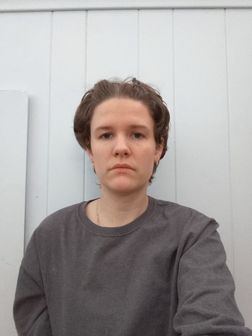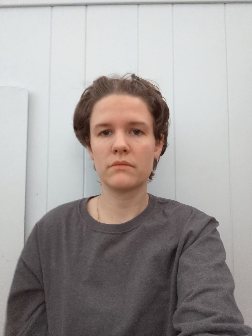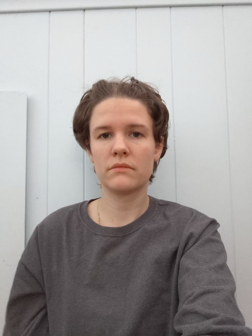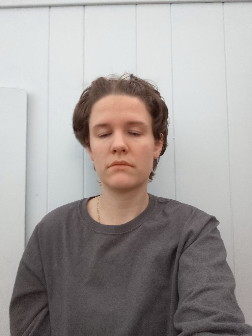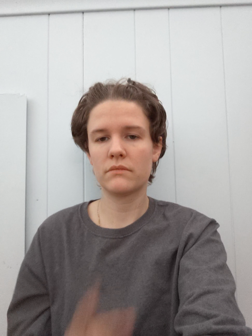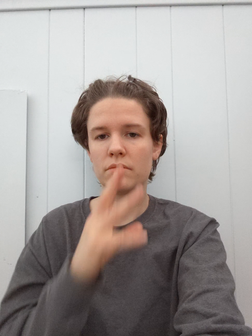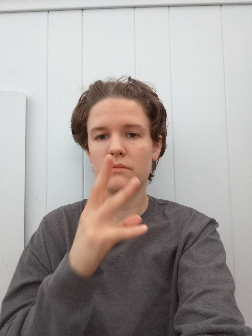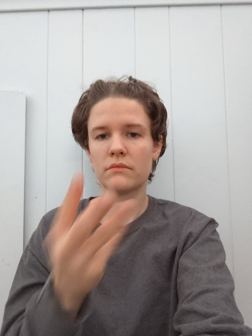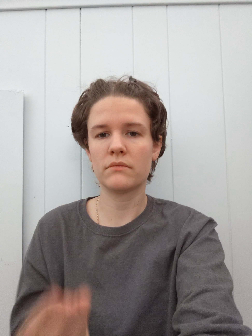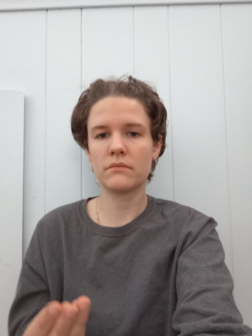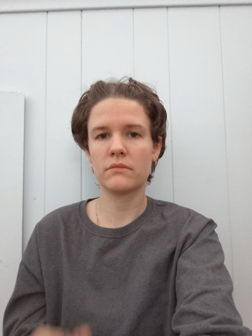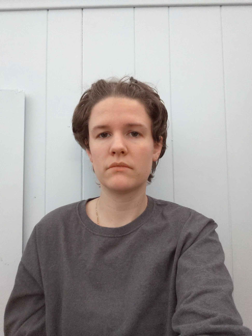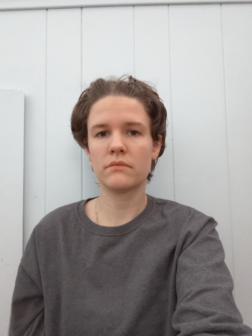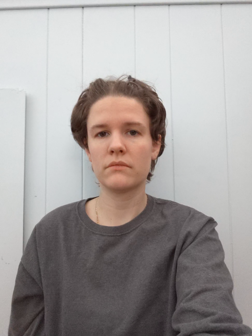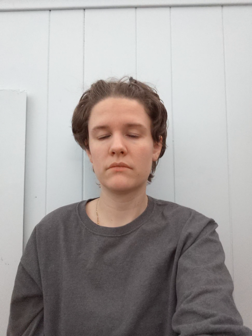wet